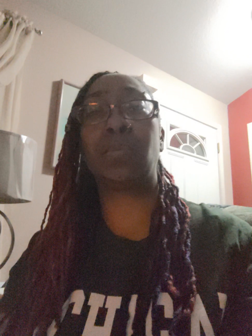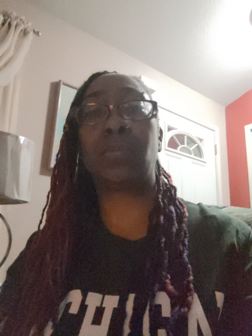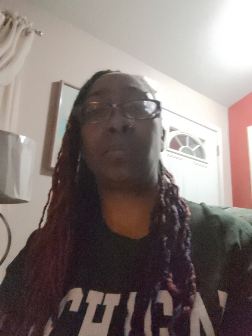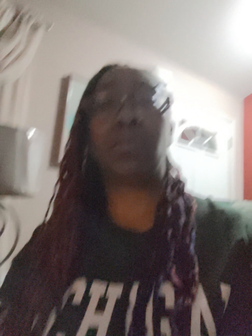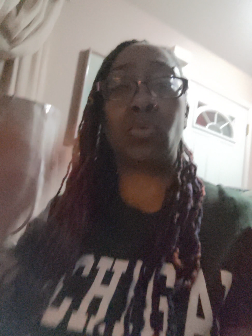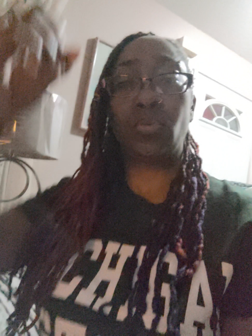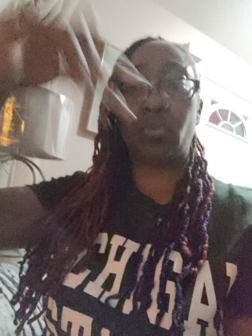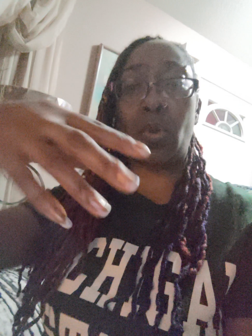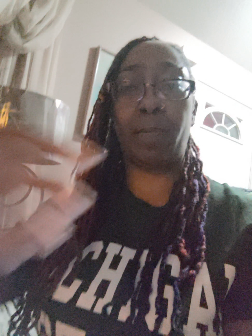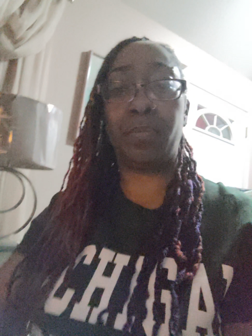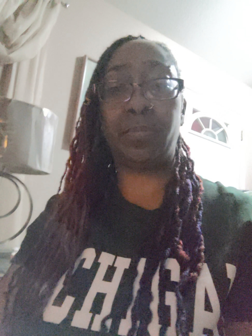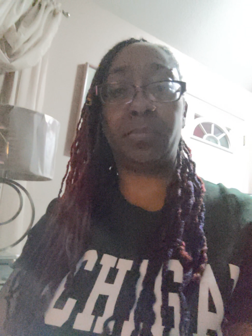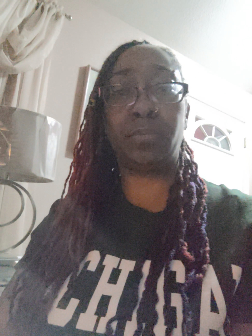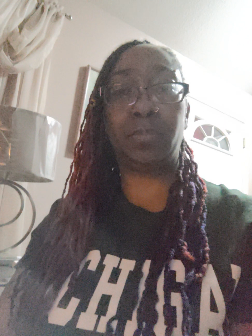drop